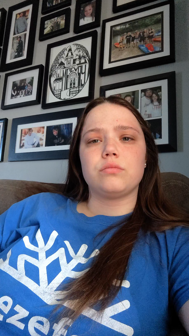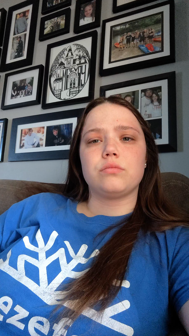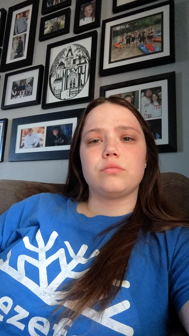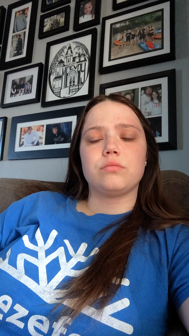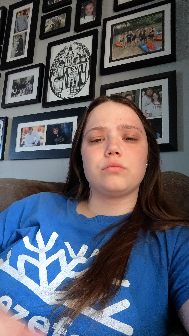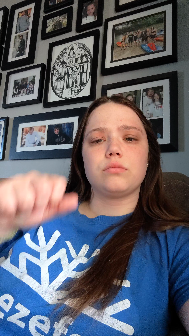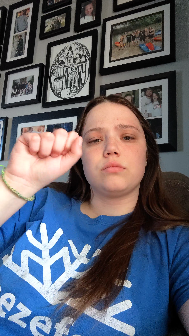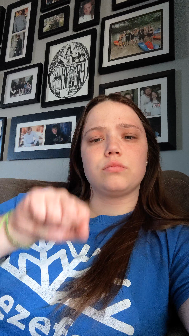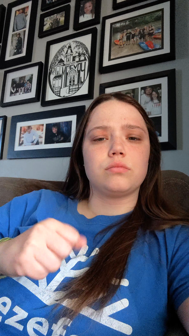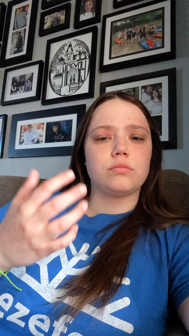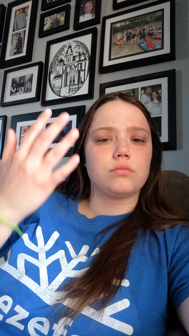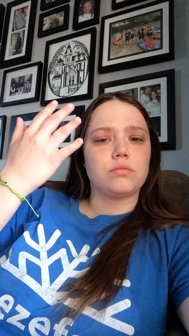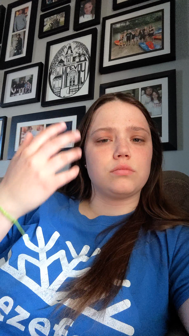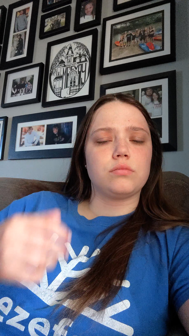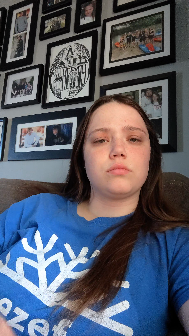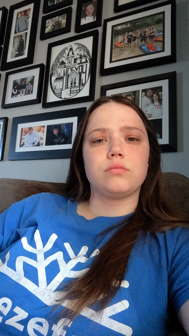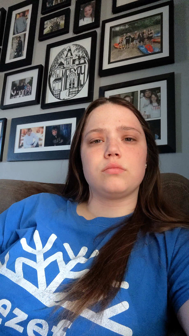gloves